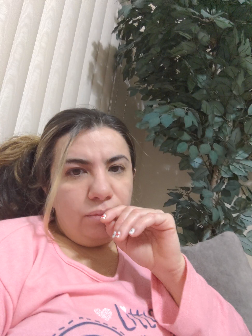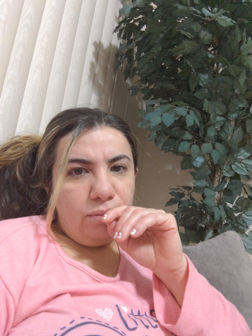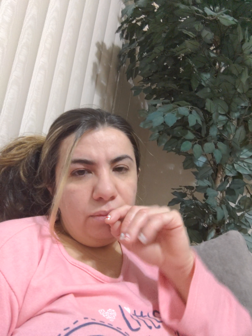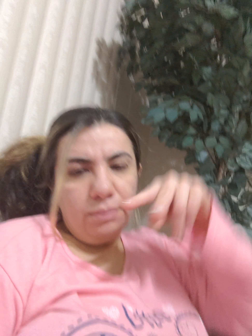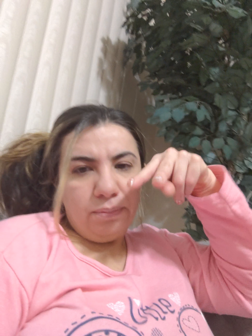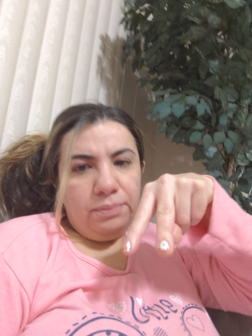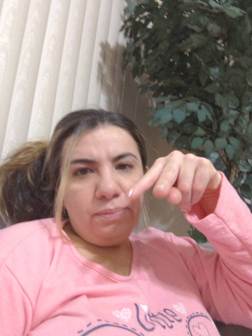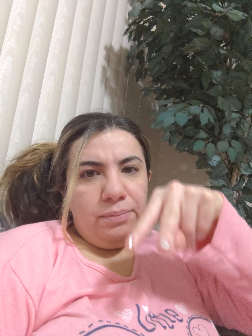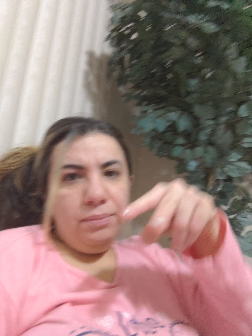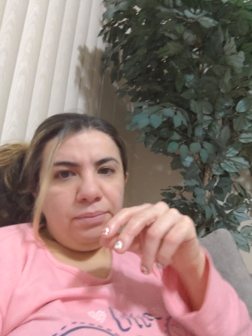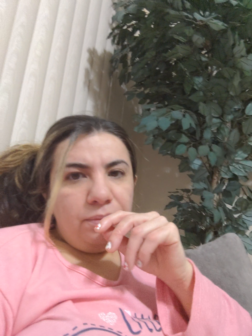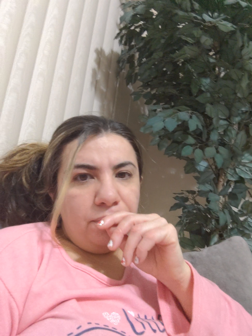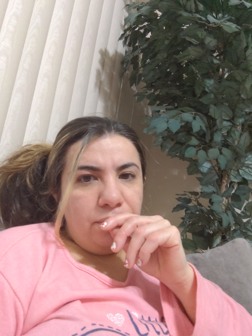napkin